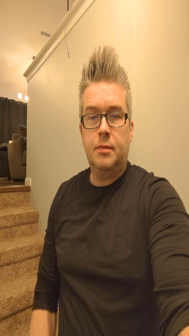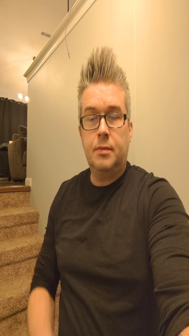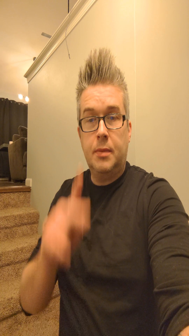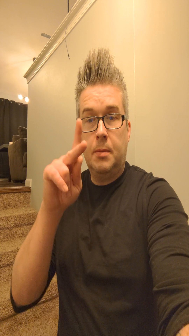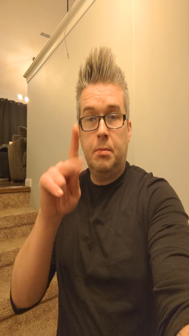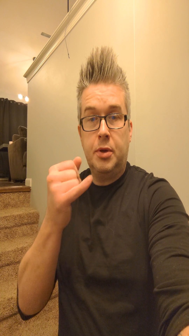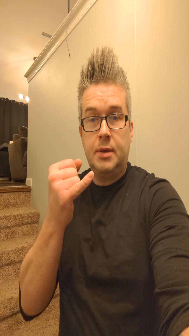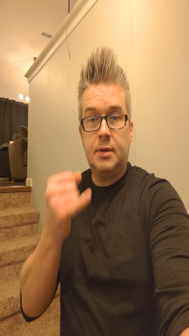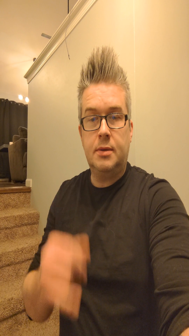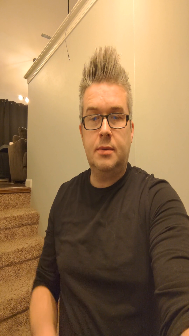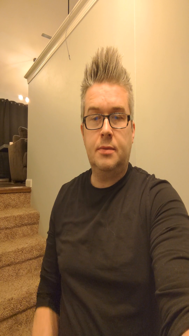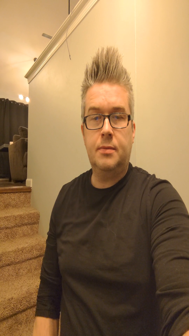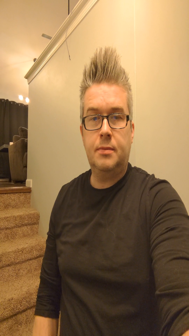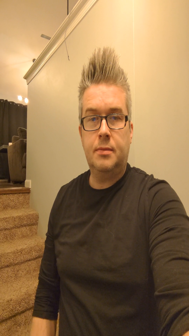pajamas